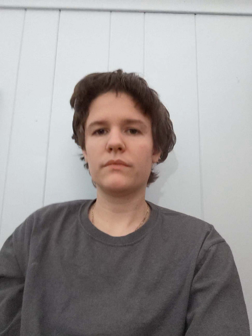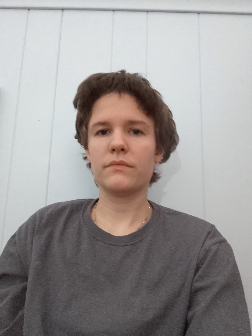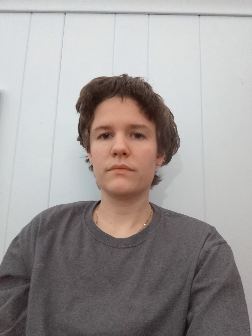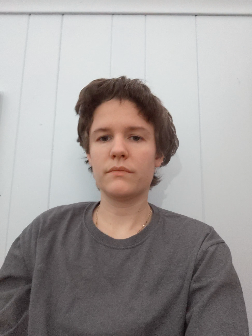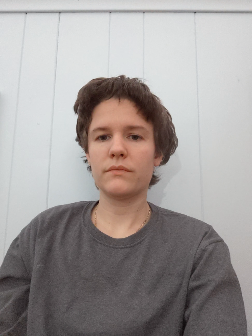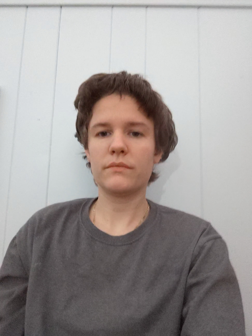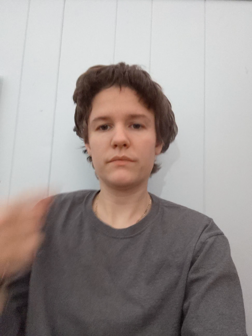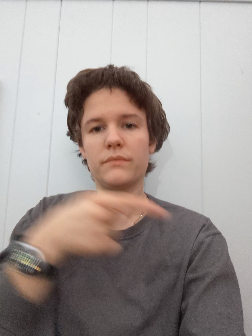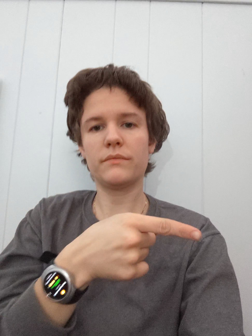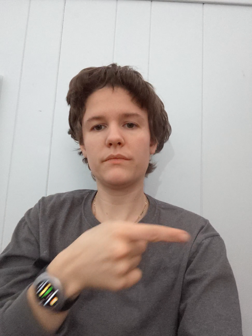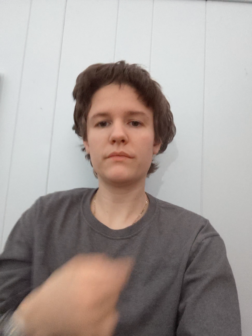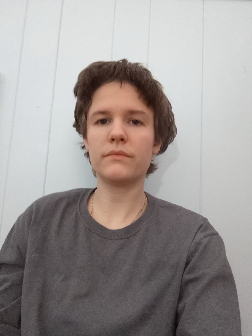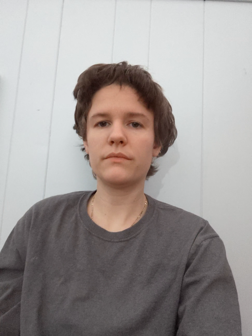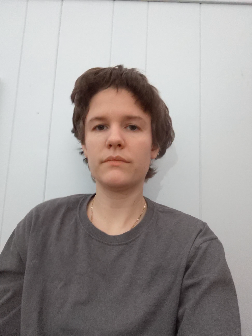he/she/it